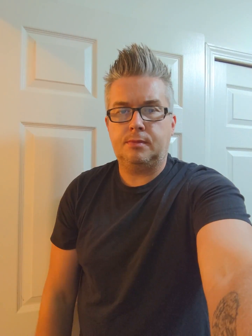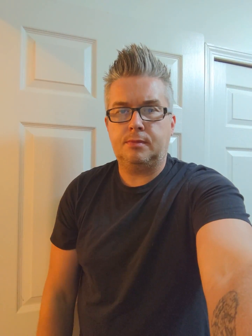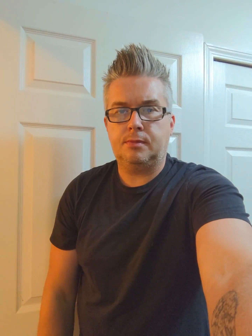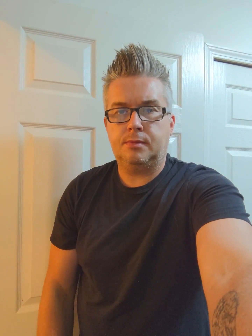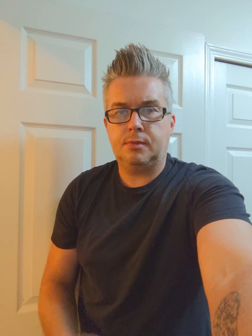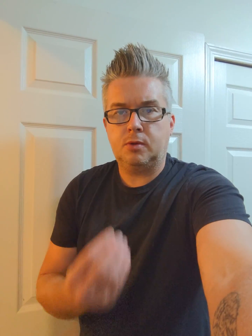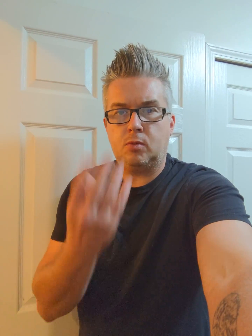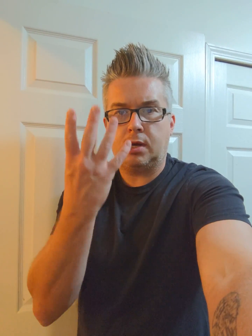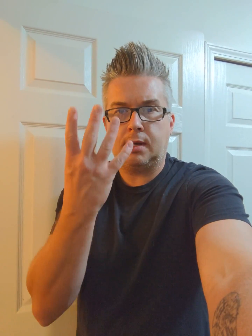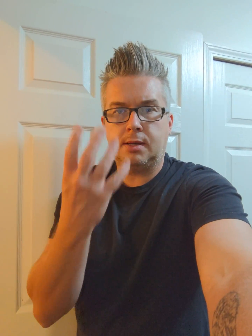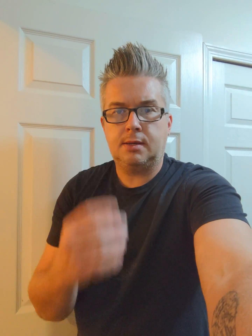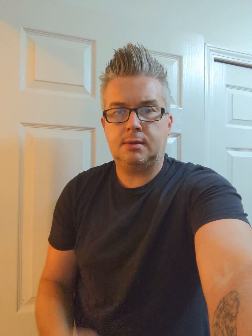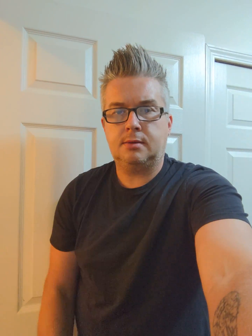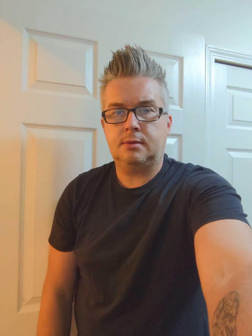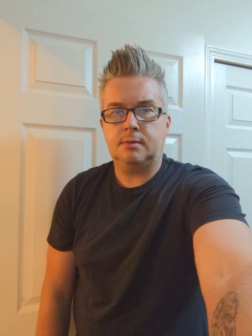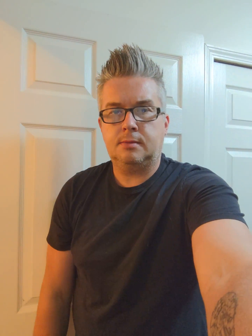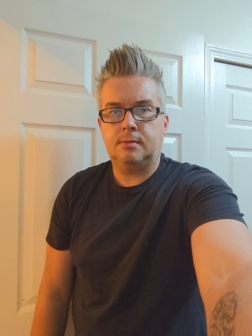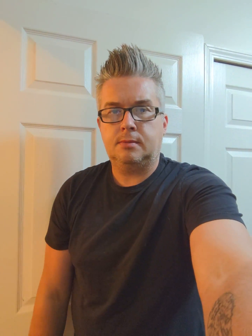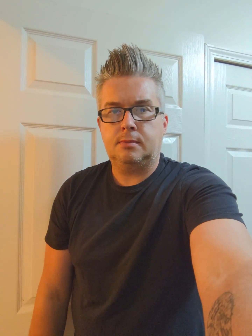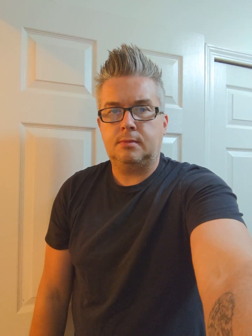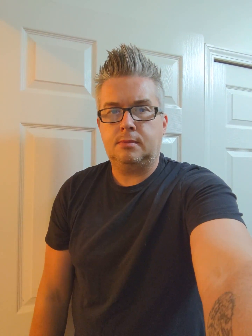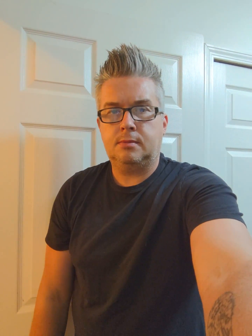plants